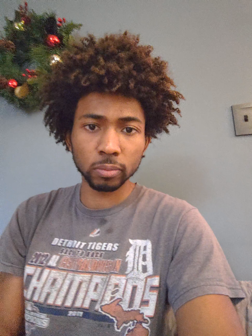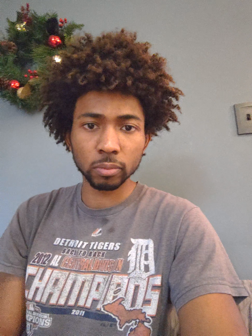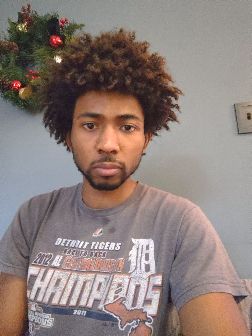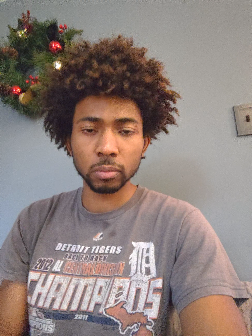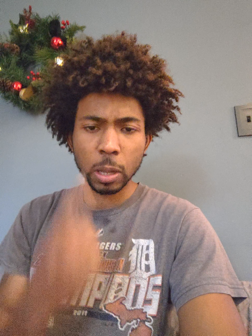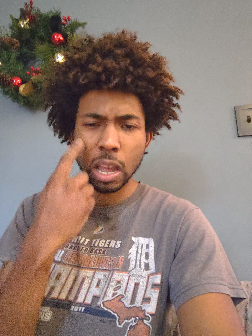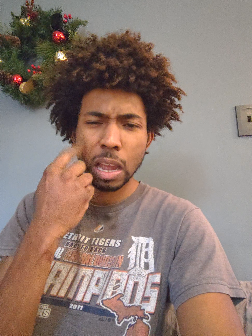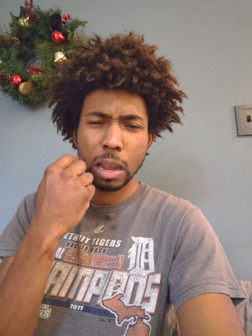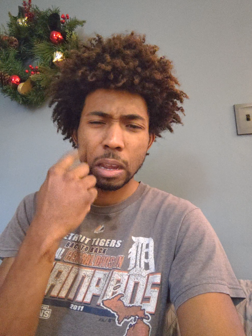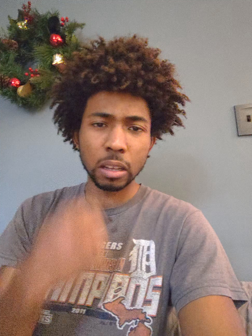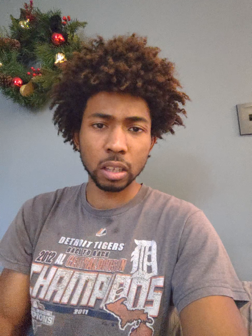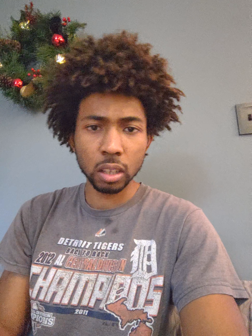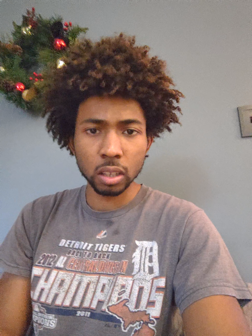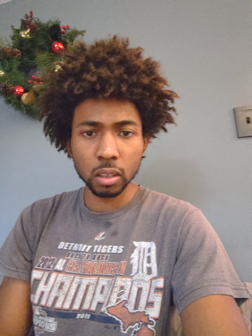cry